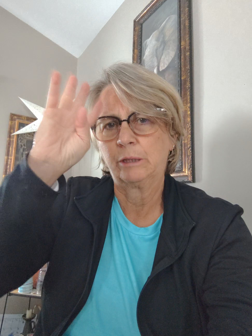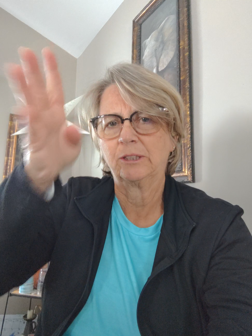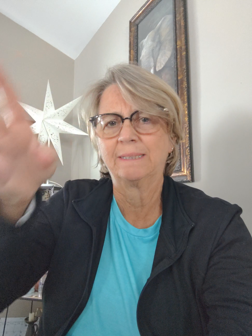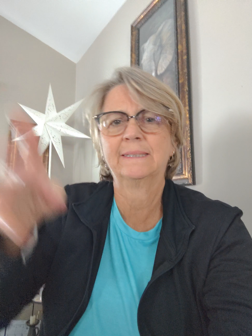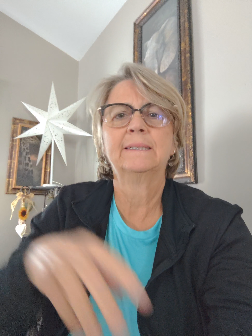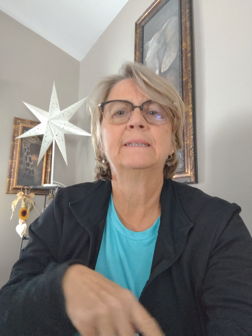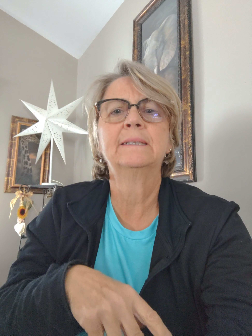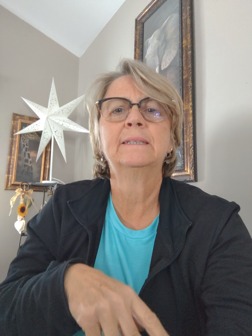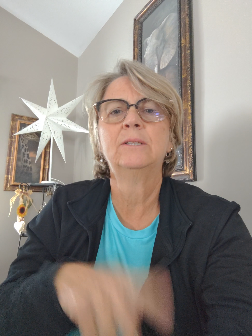pretend